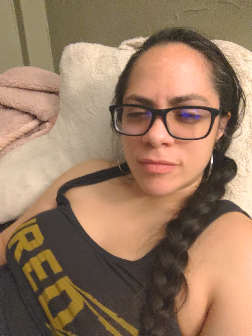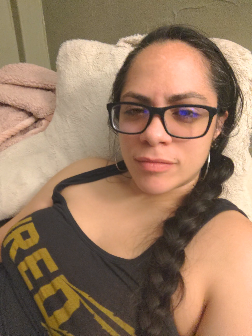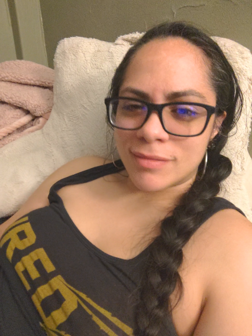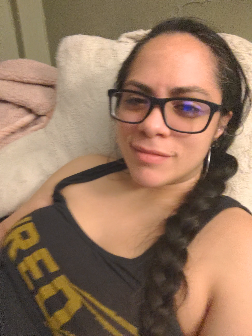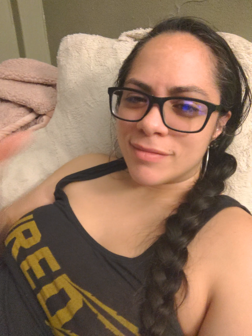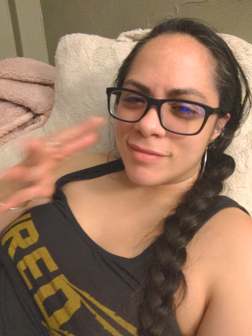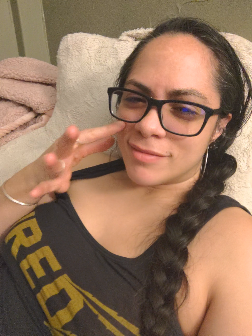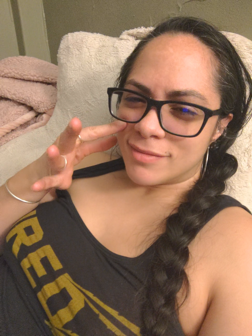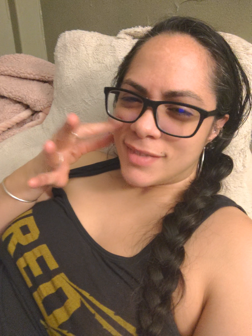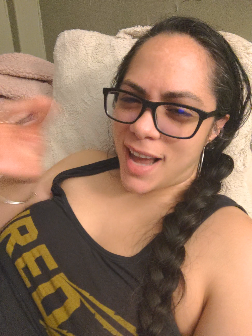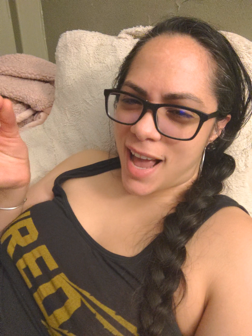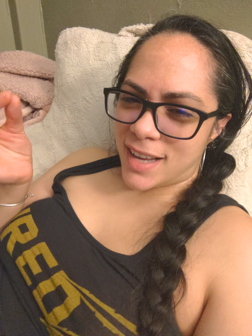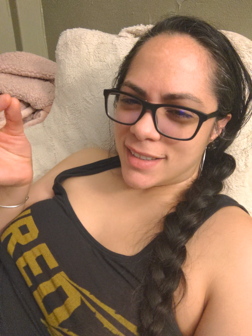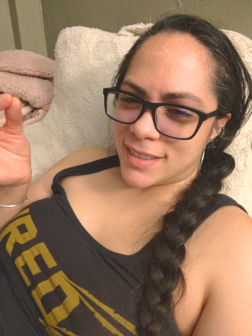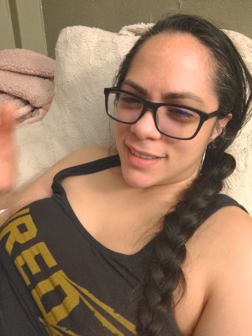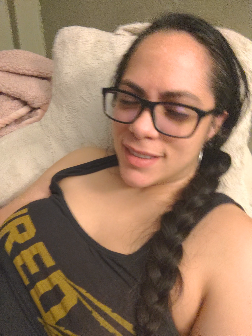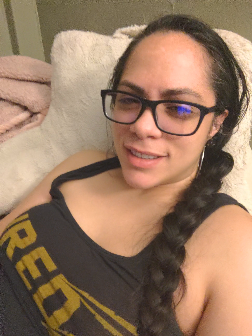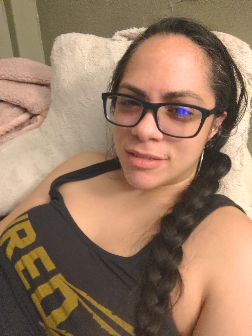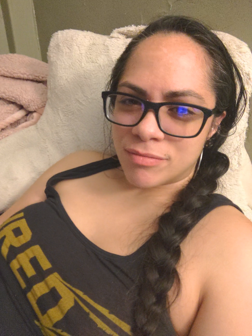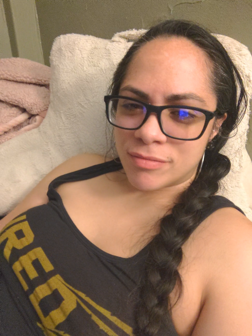cat